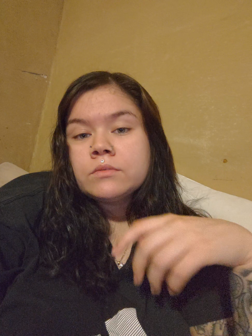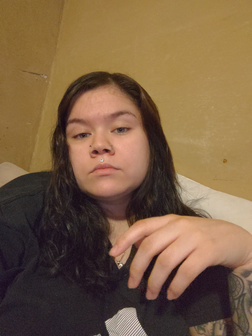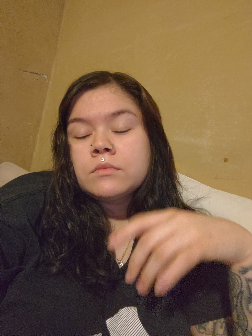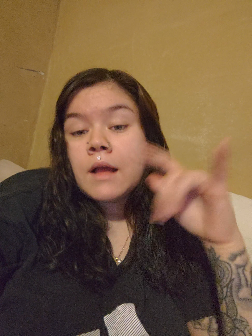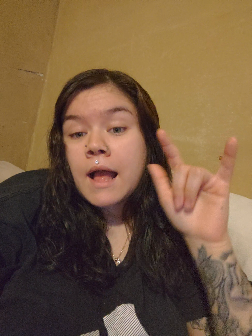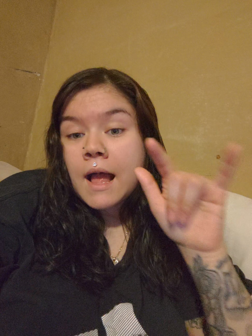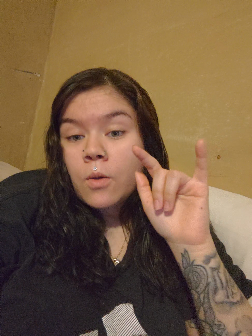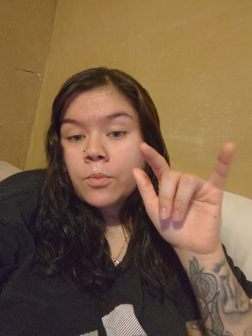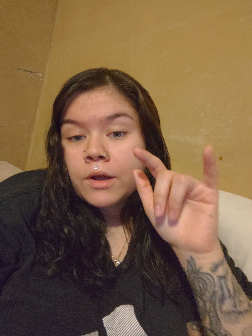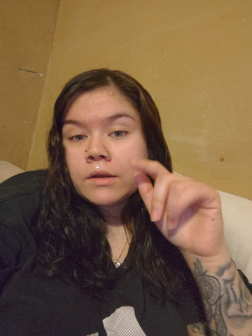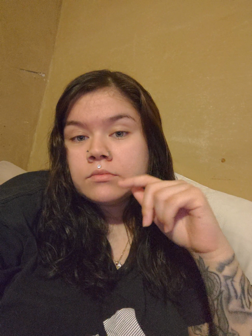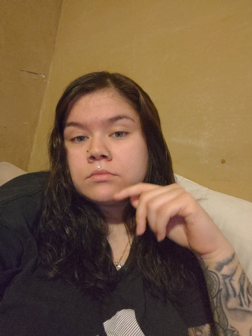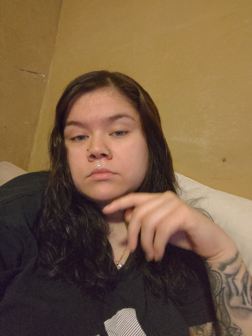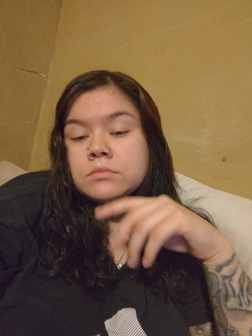airplane